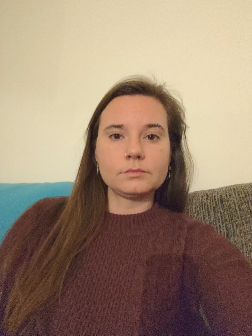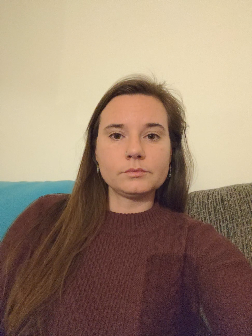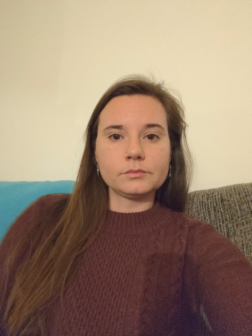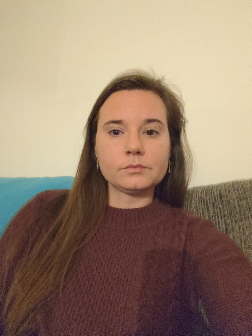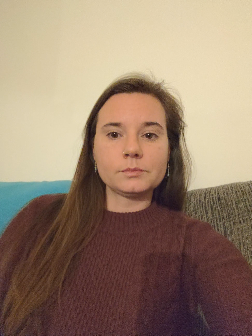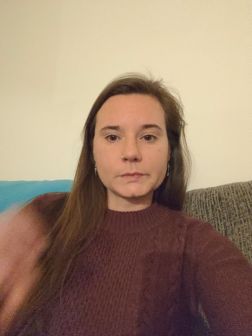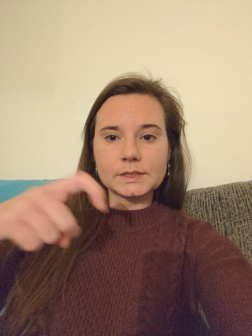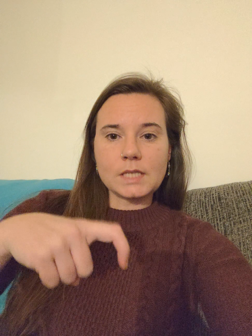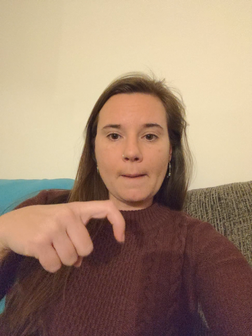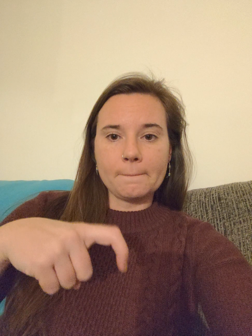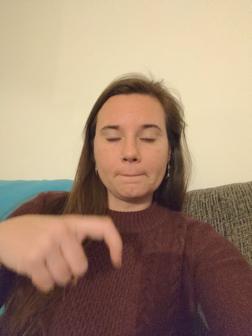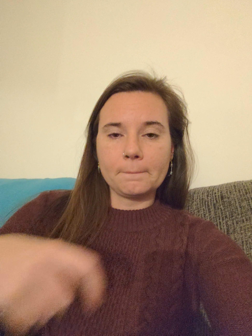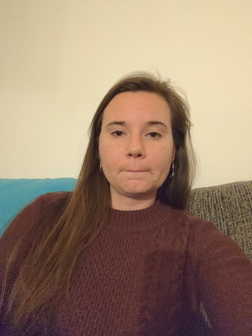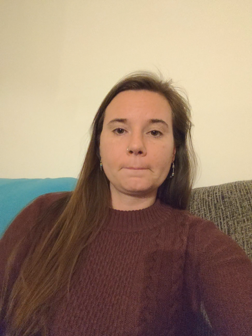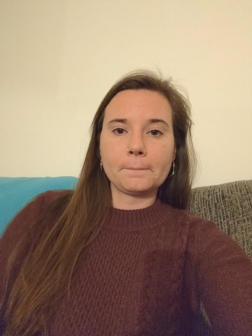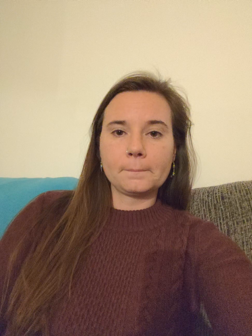time